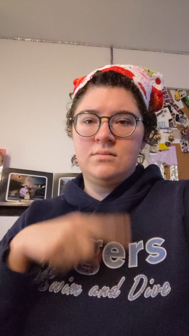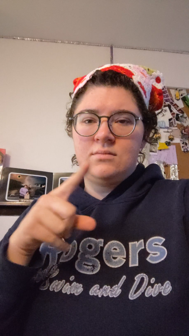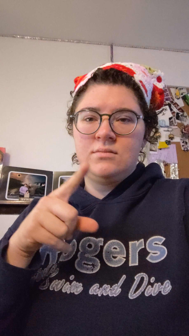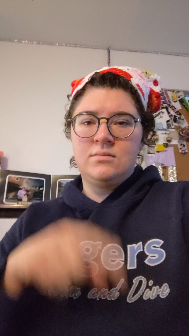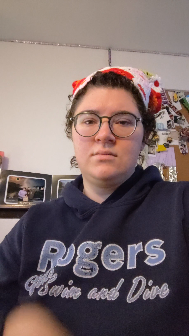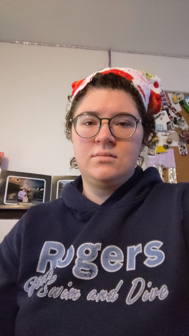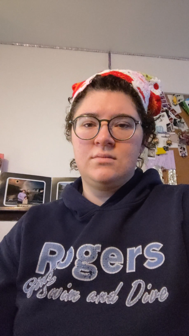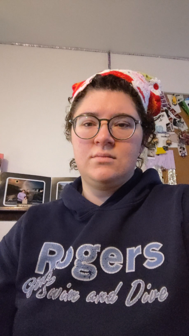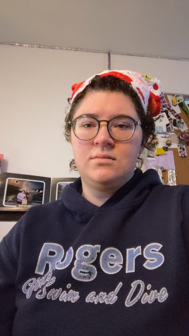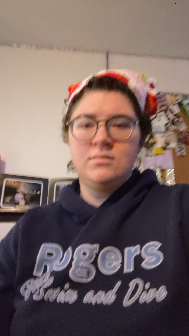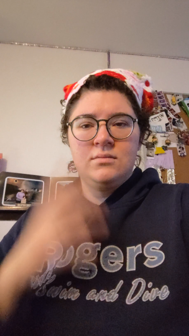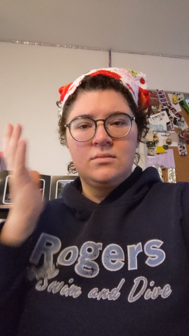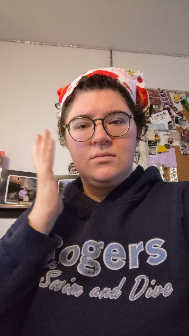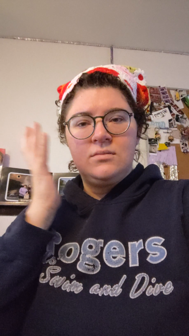pillow